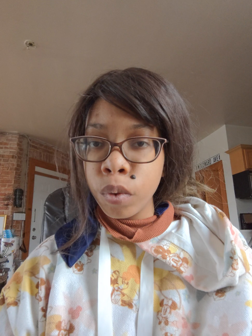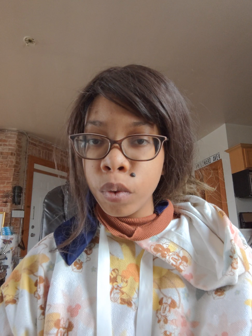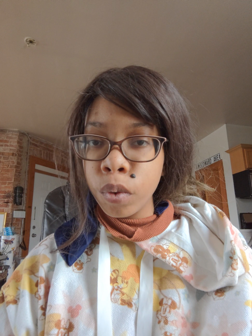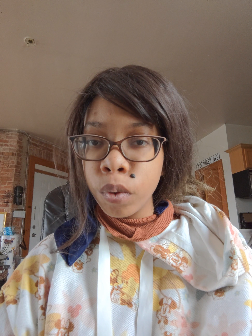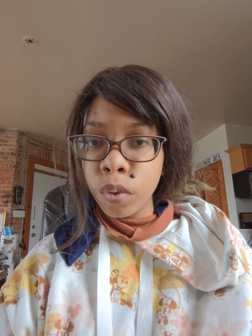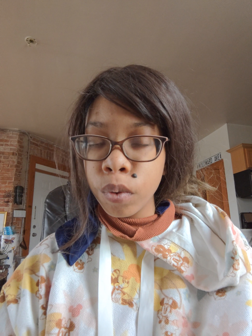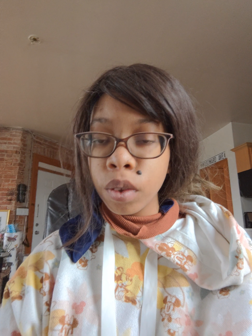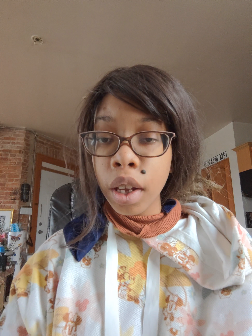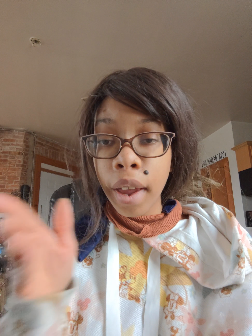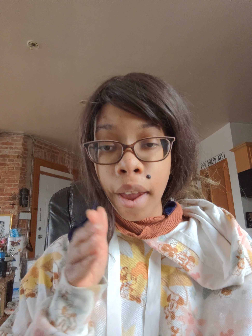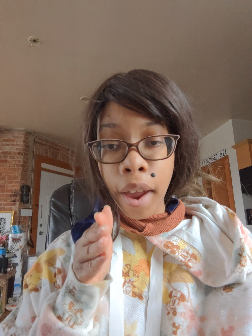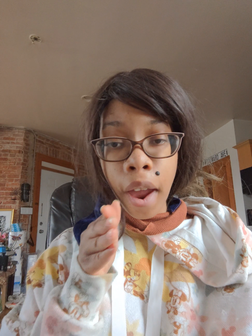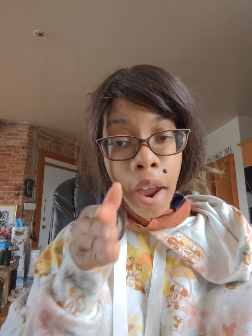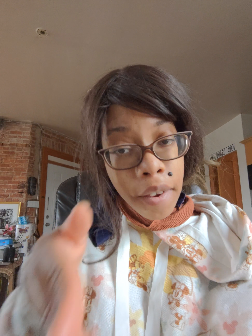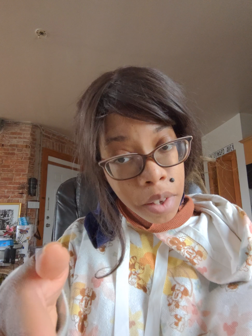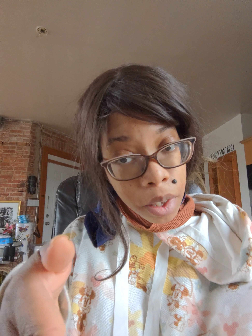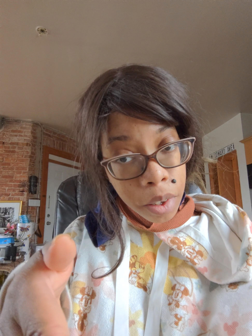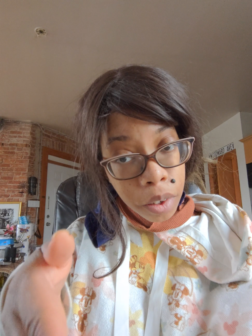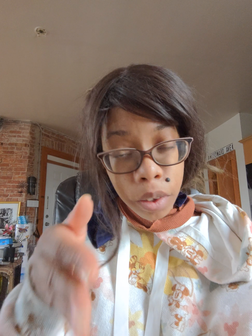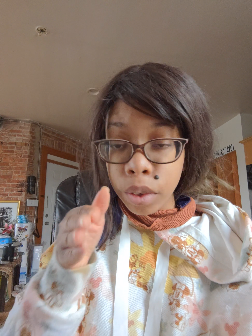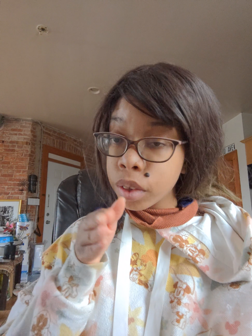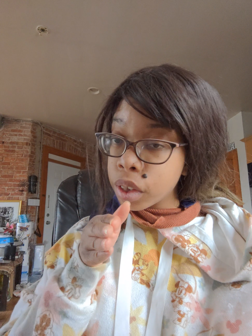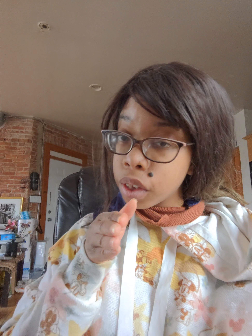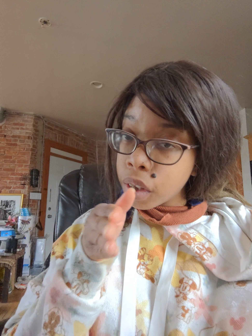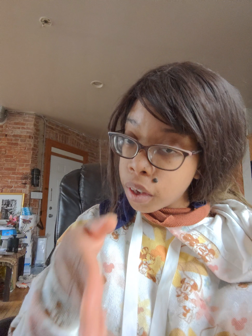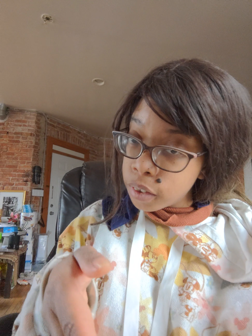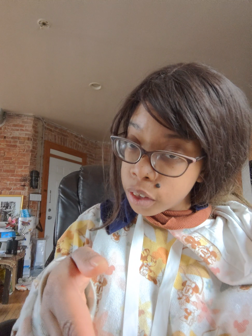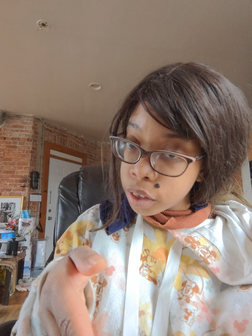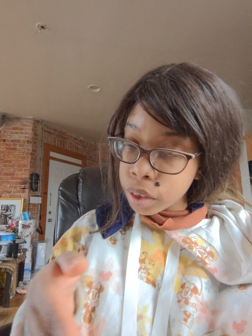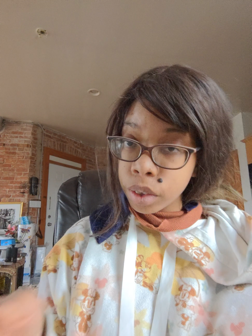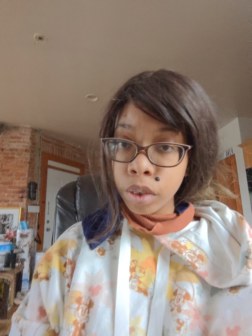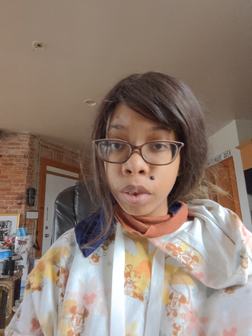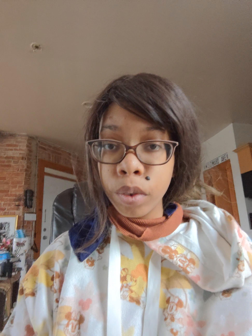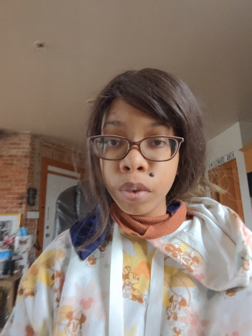after